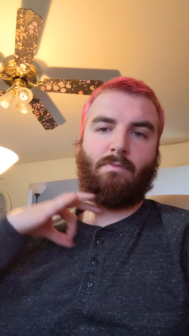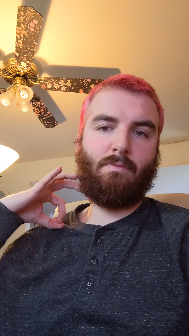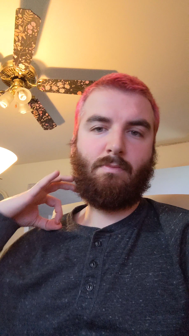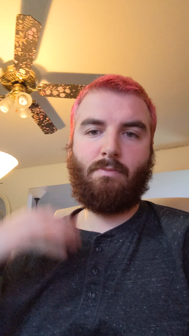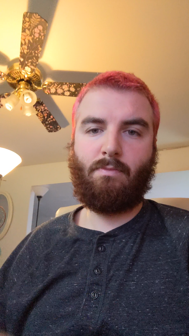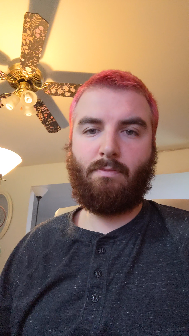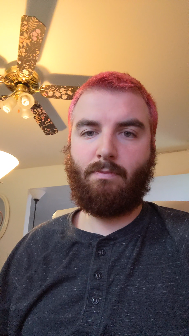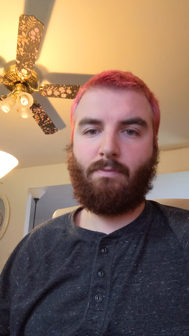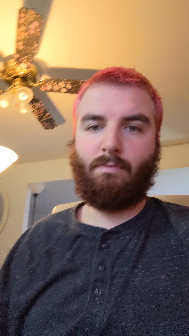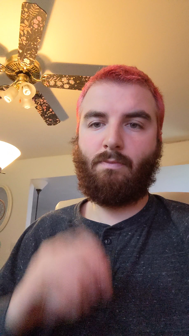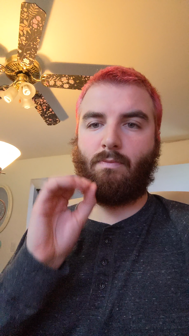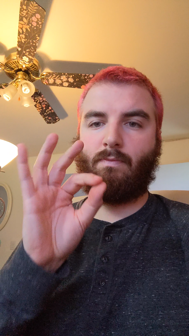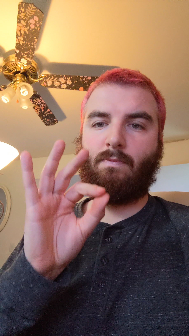of